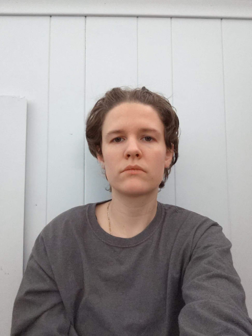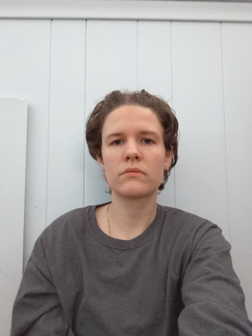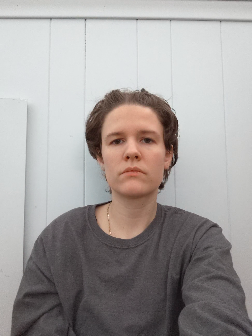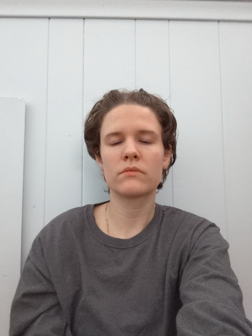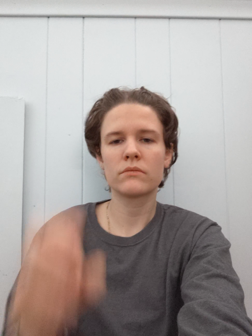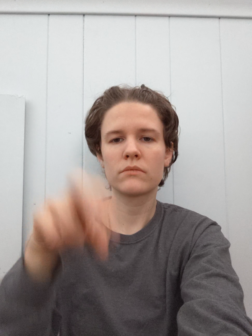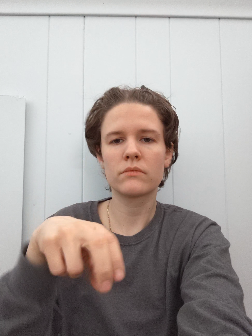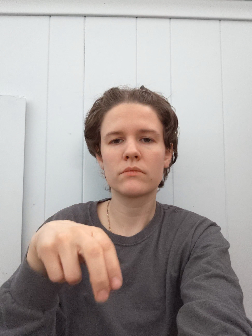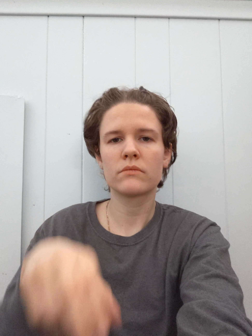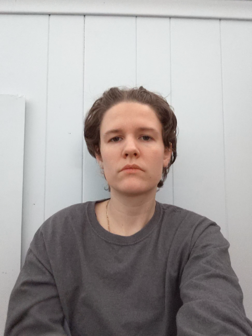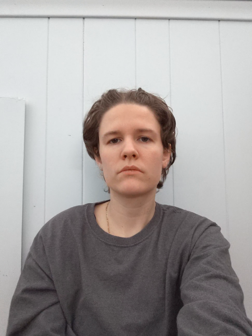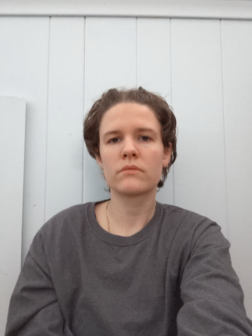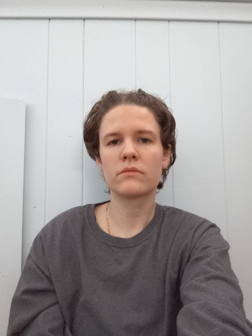chair